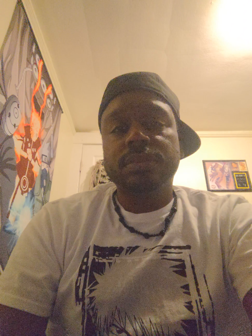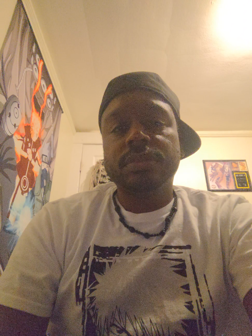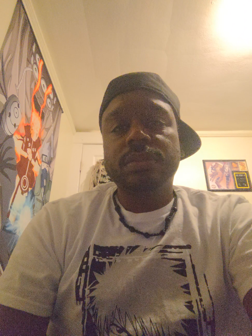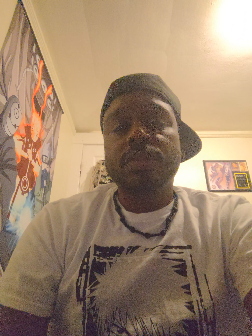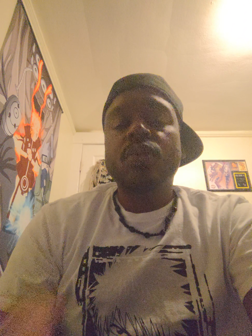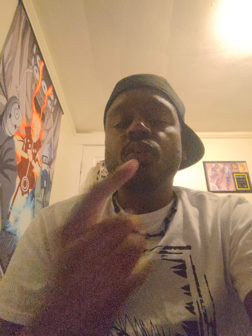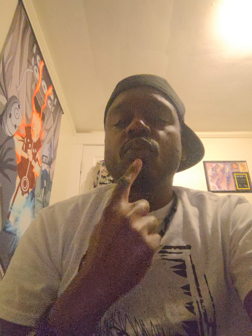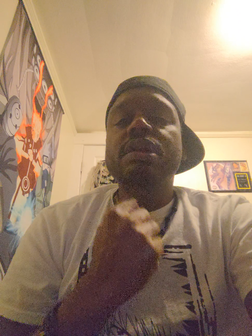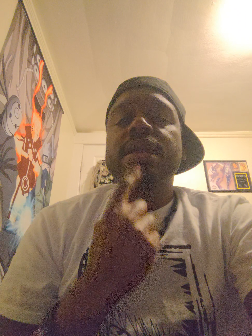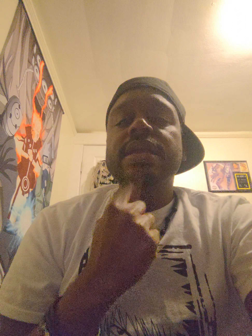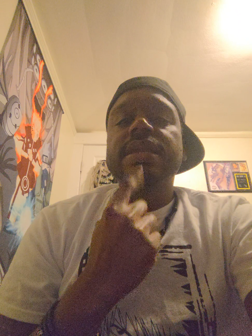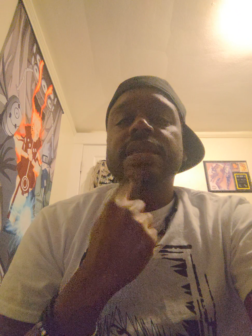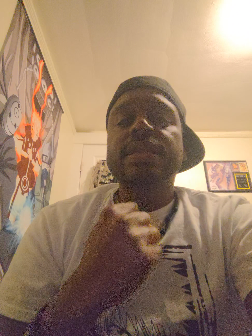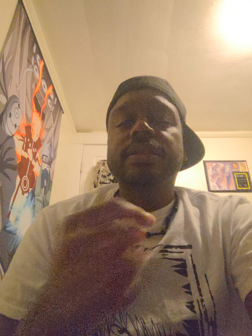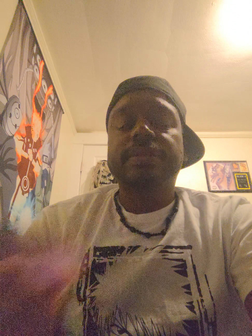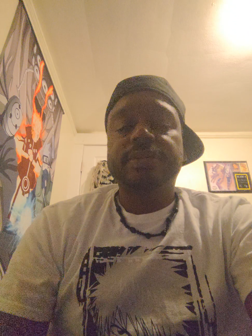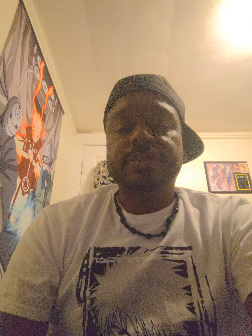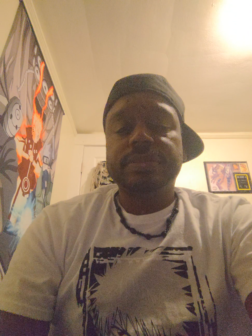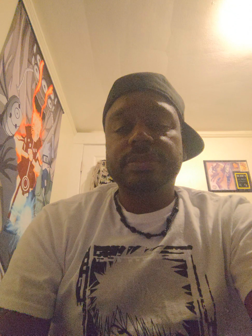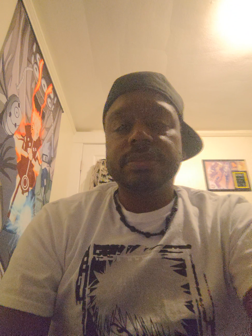red